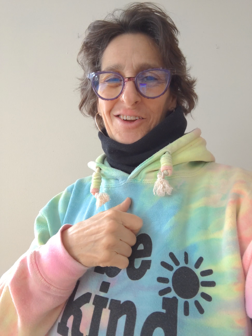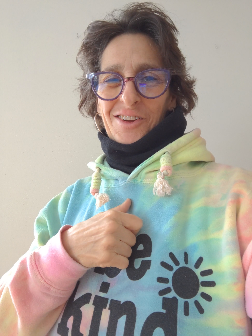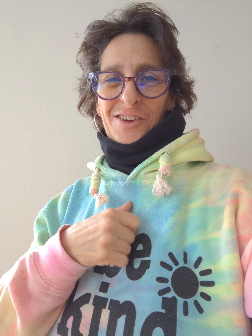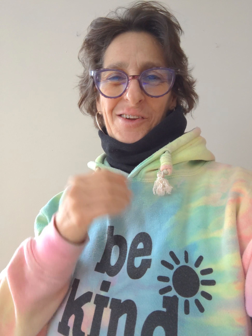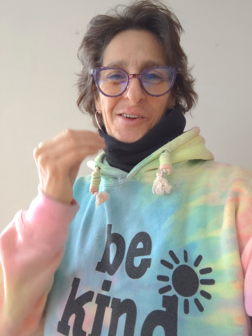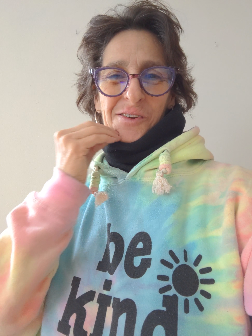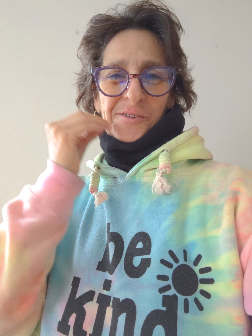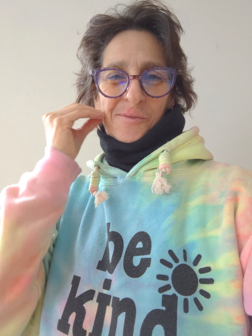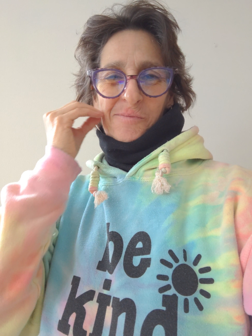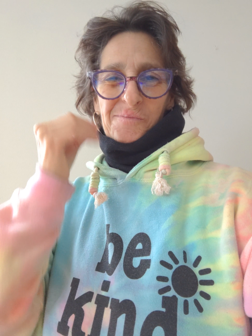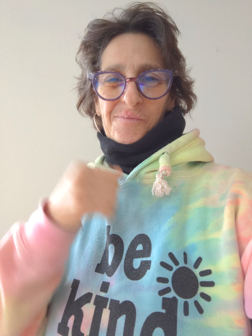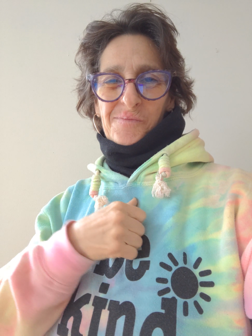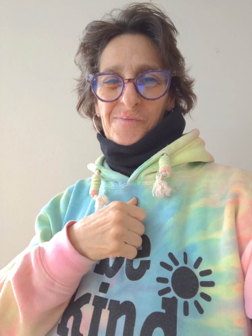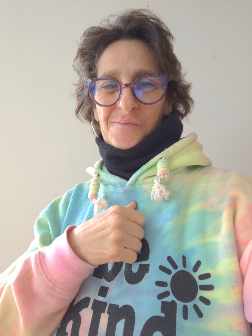home